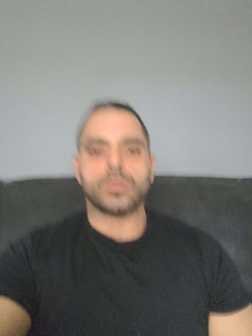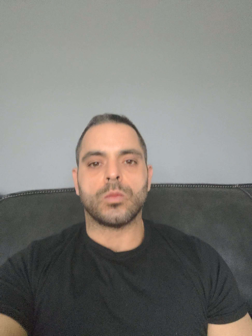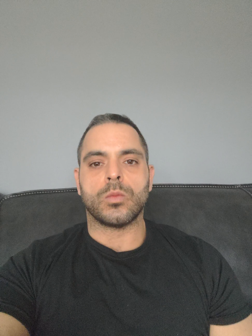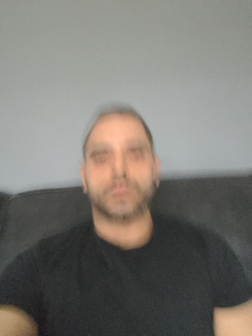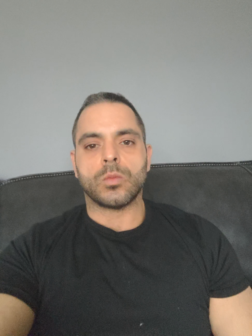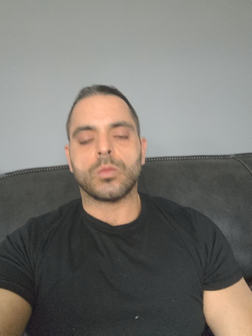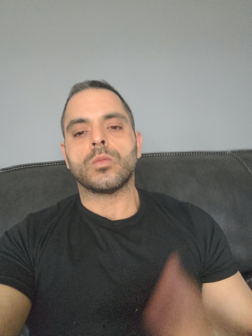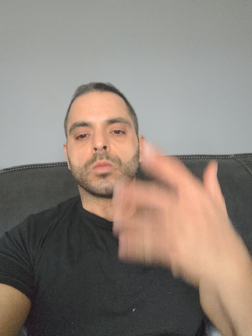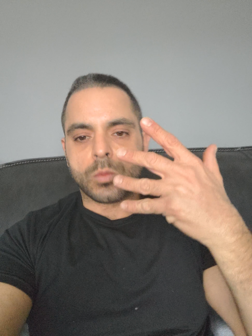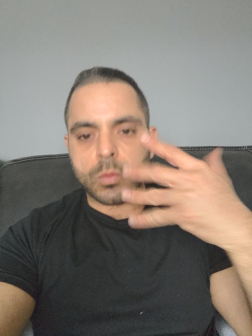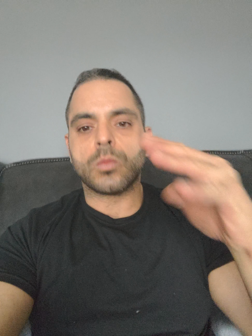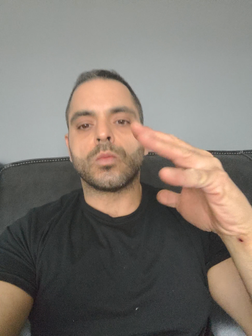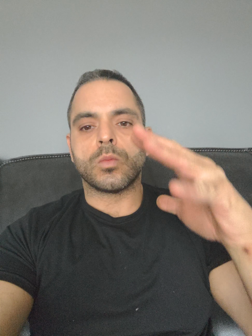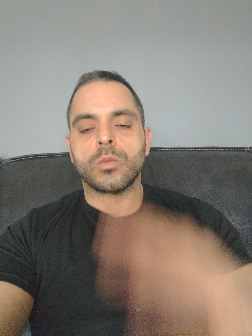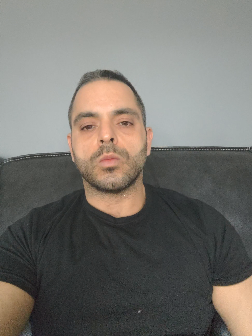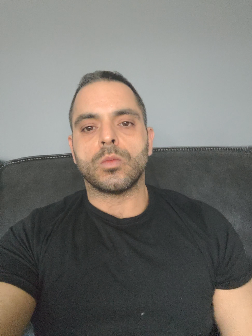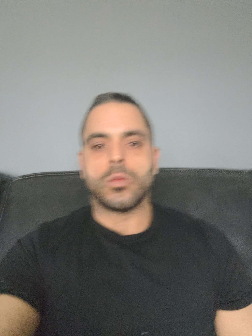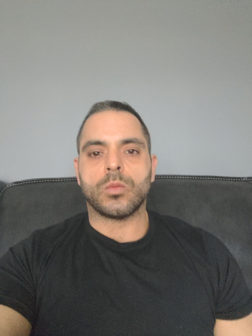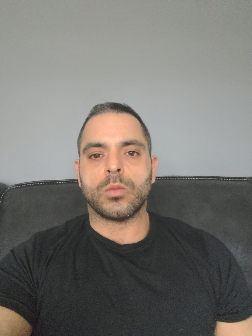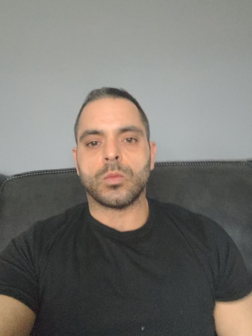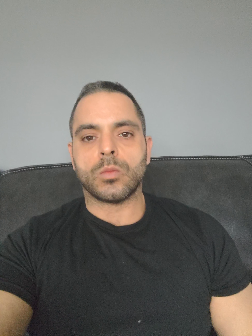finish